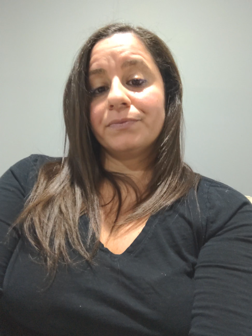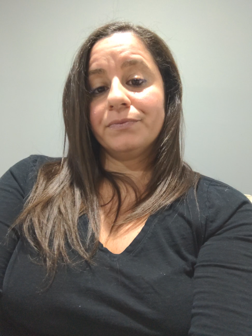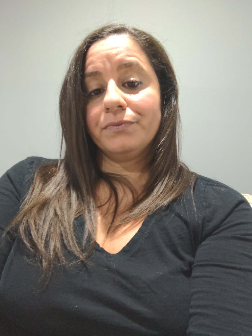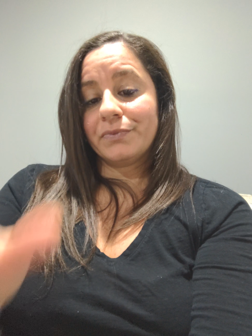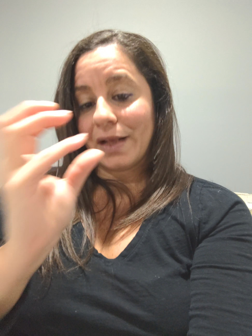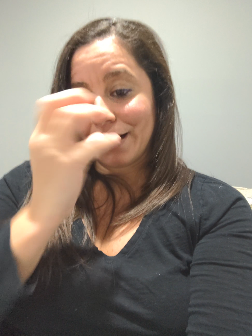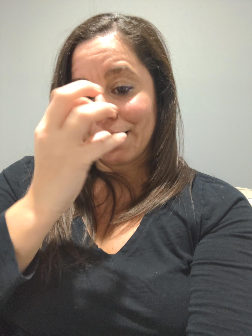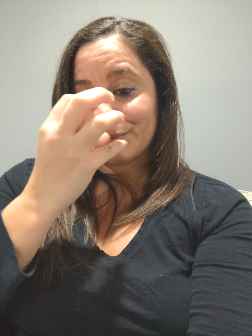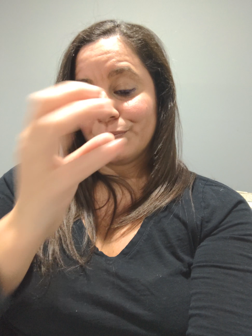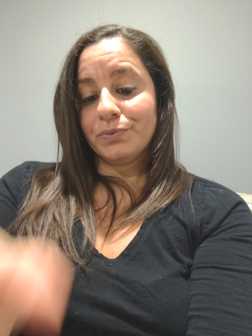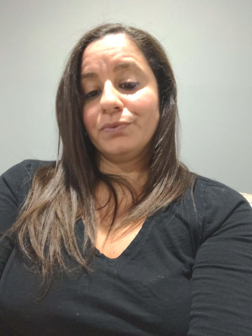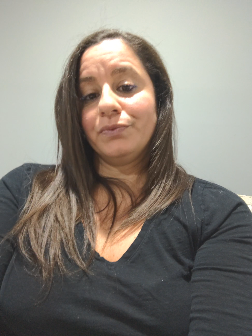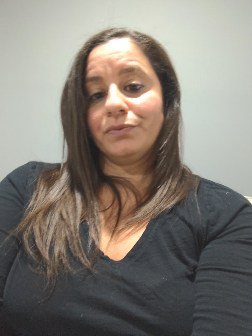clown